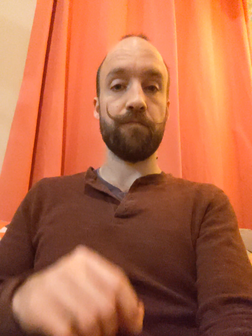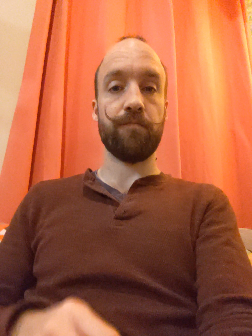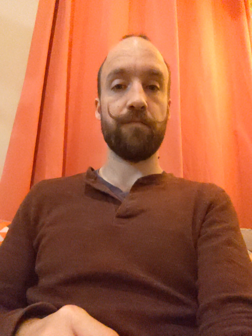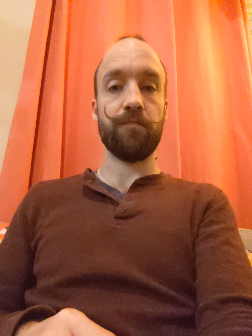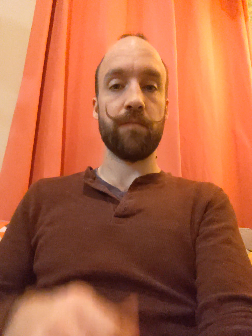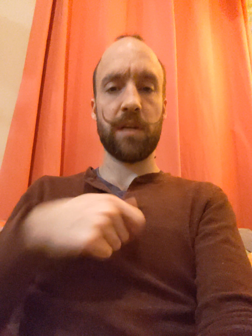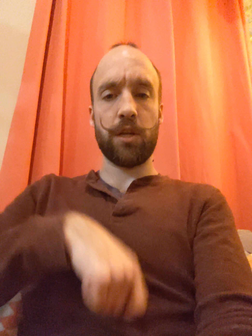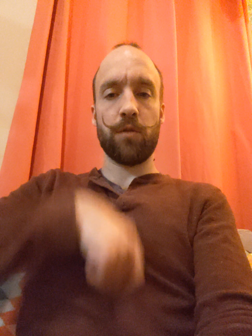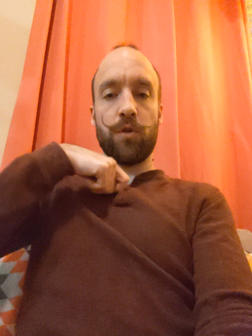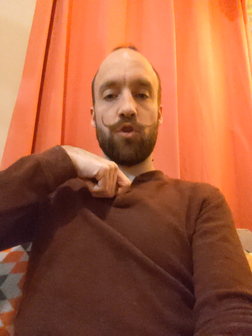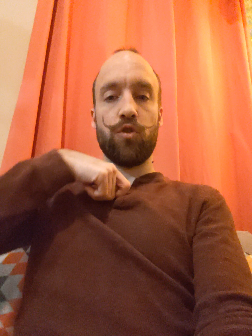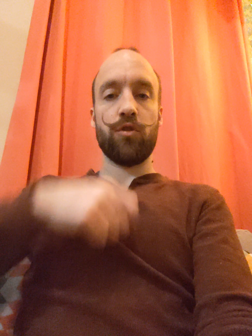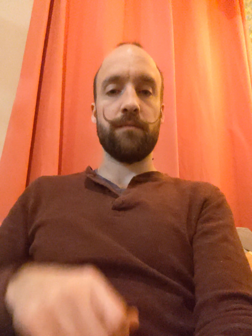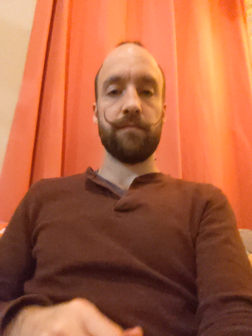zipper